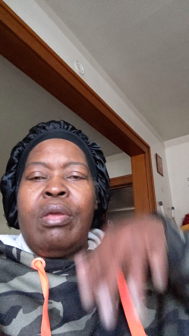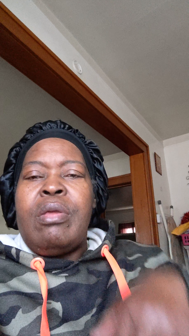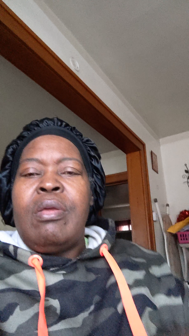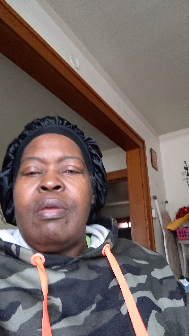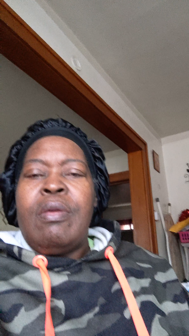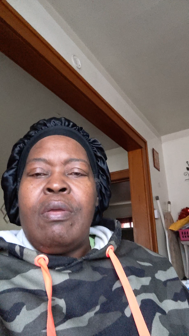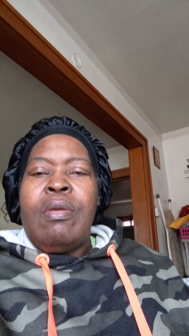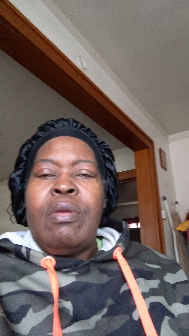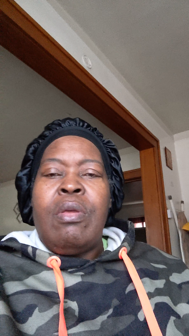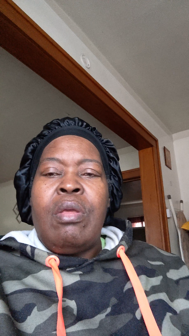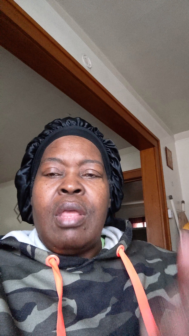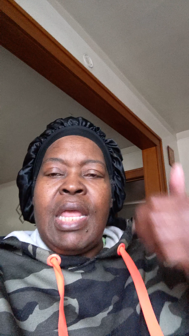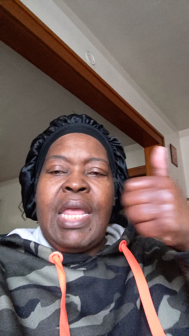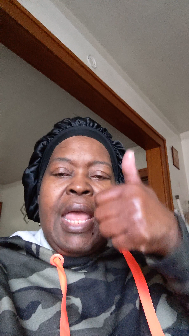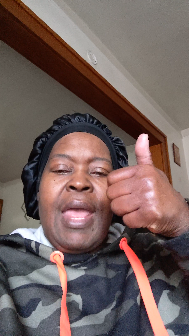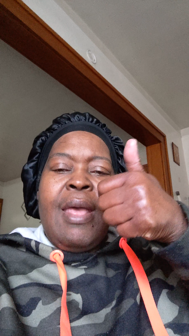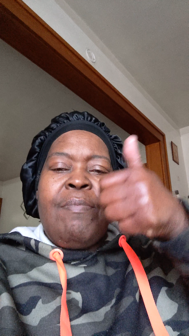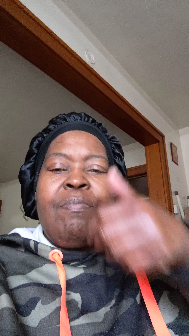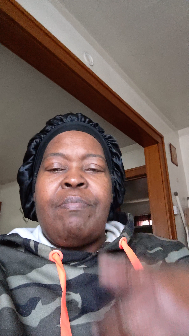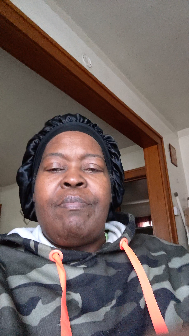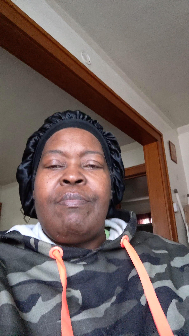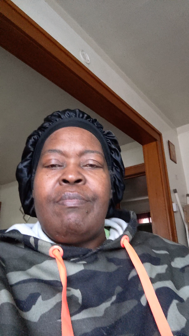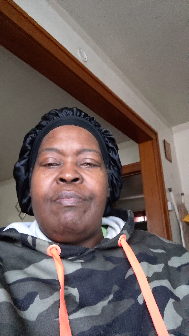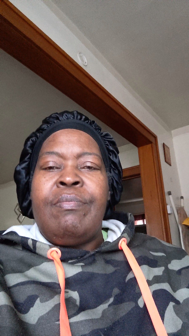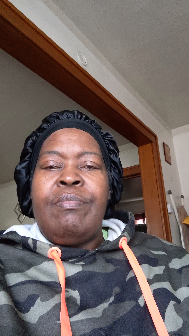game